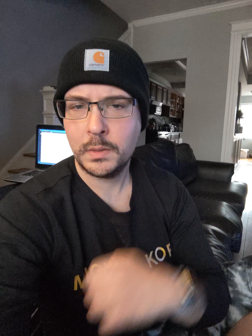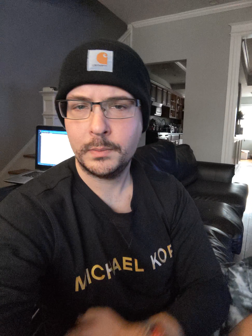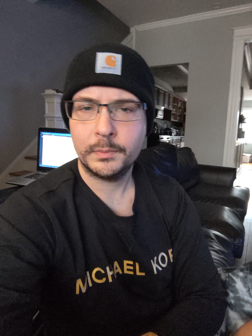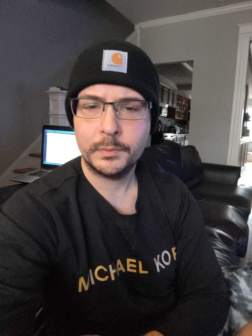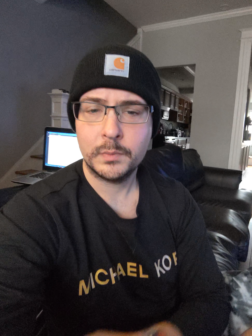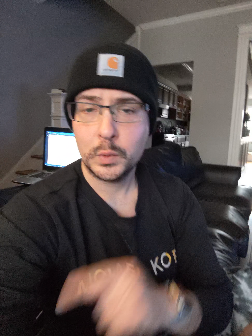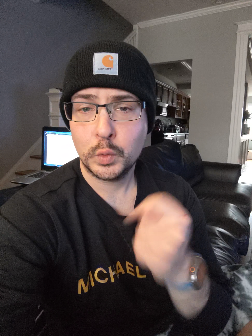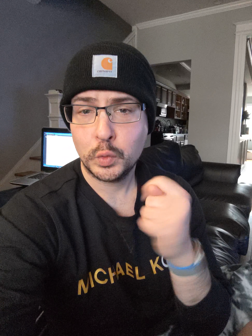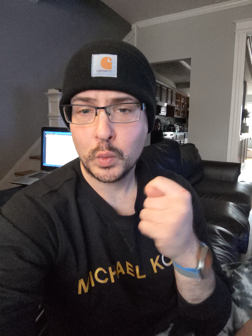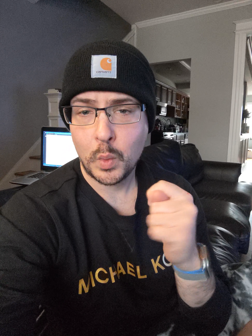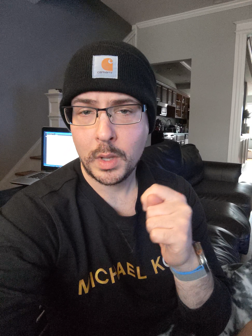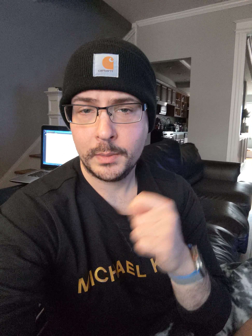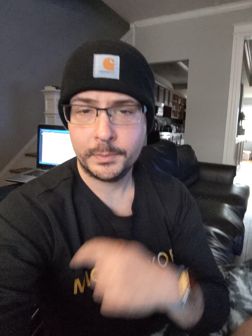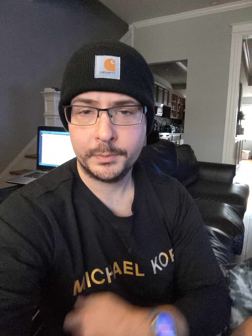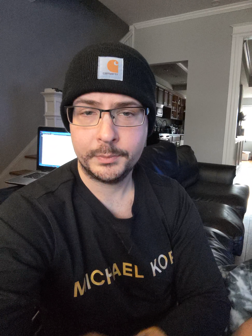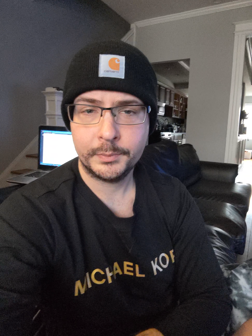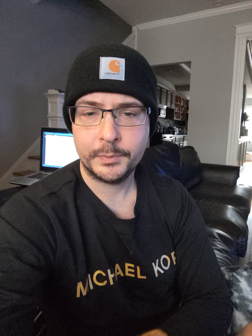toy